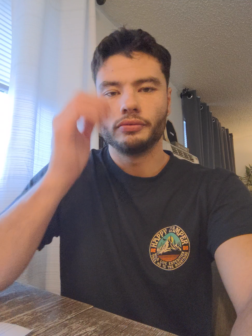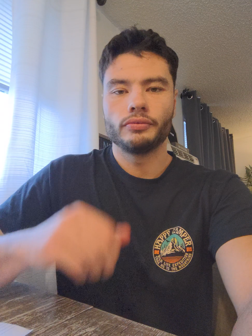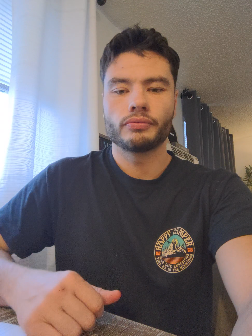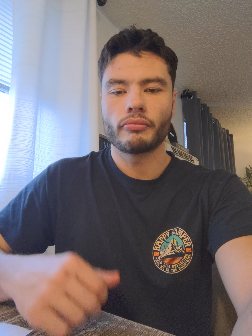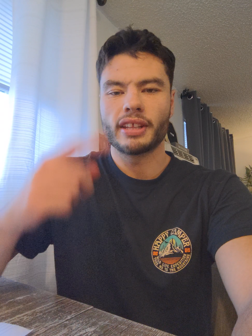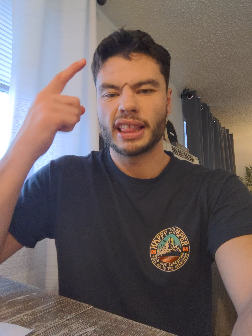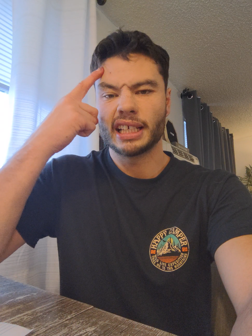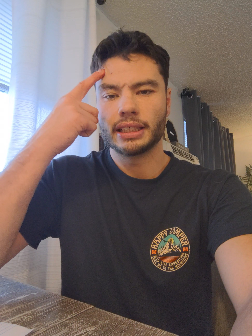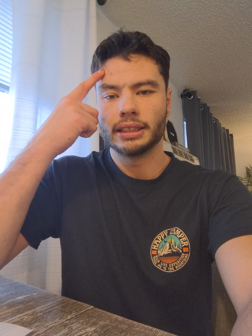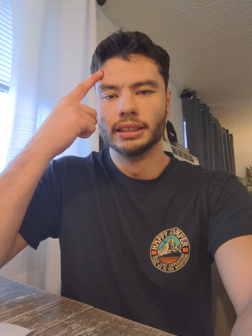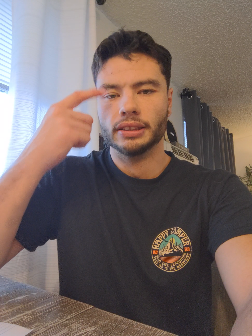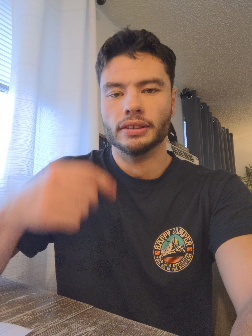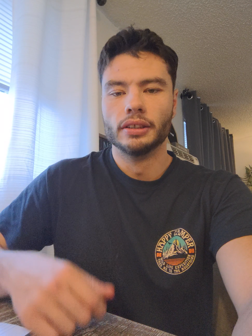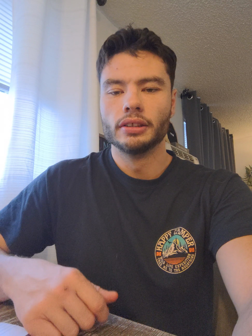think